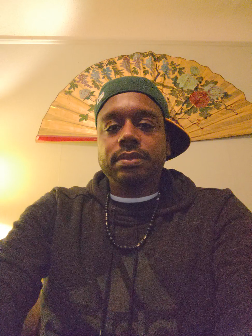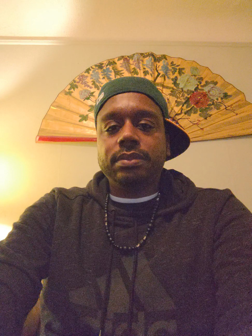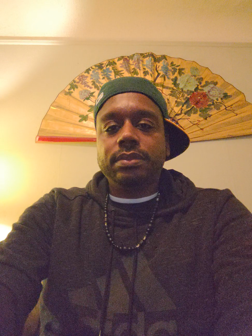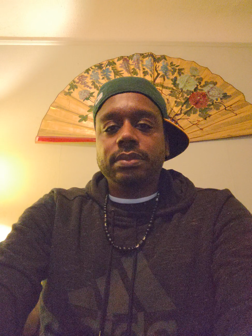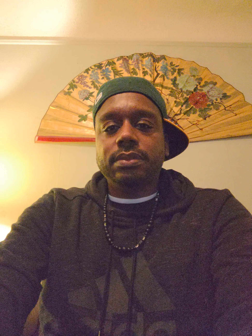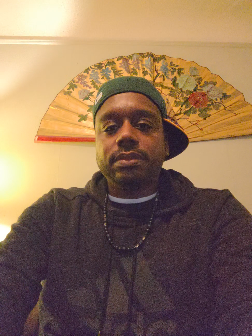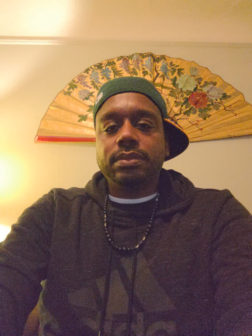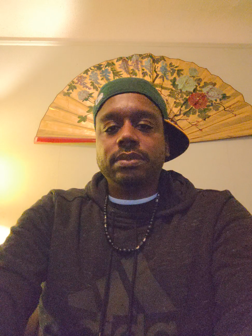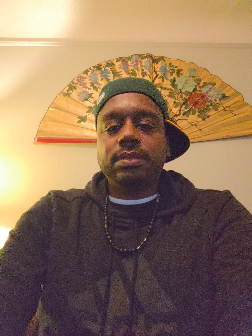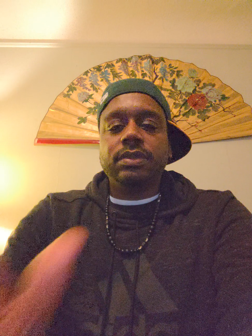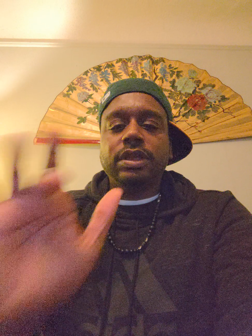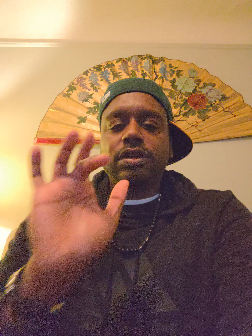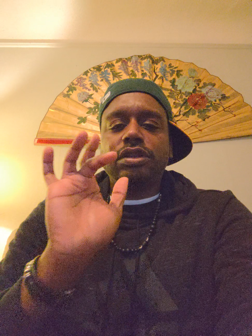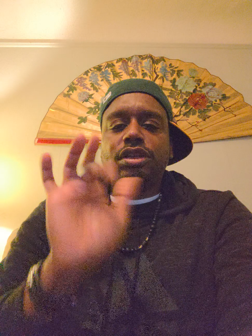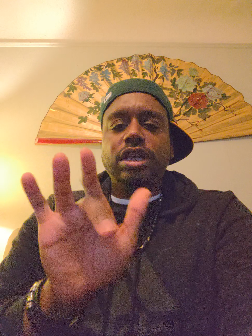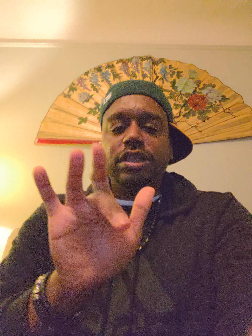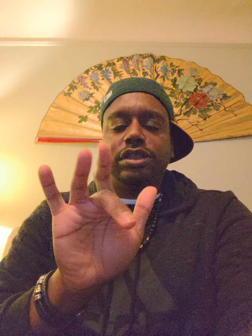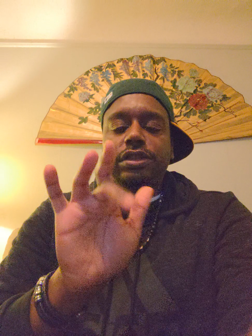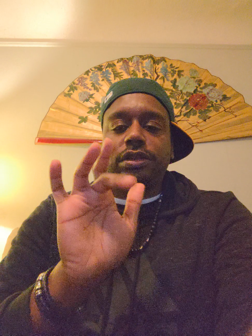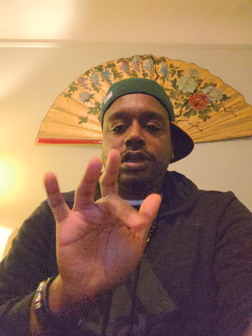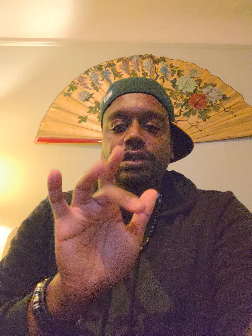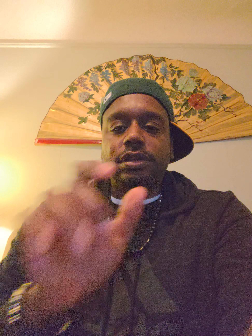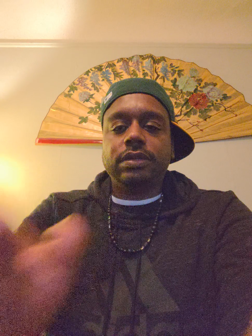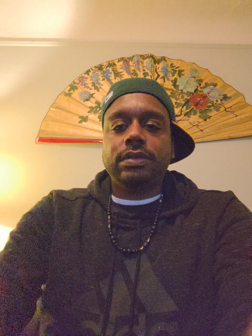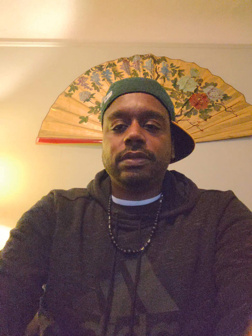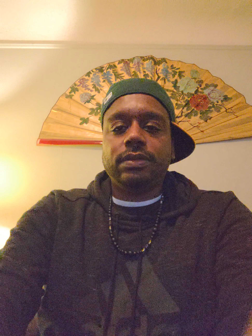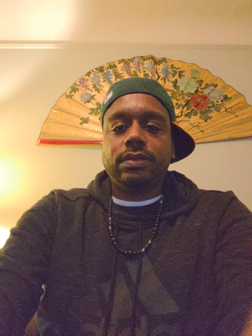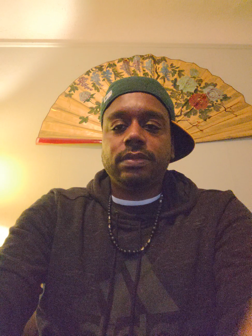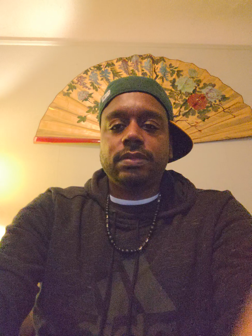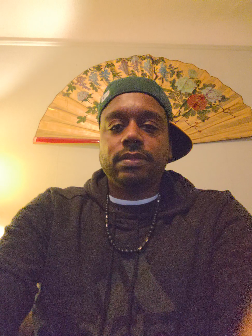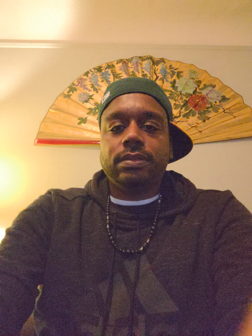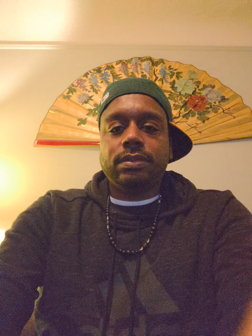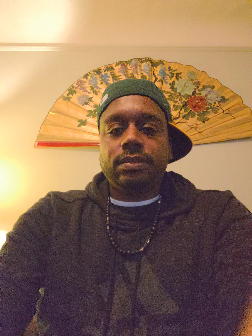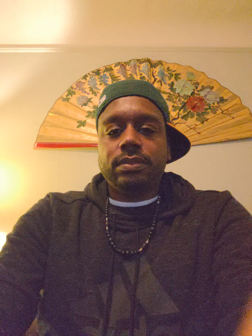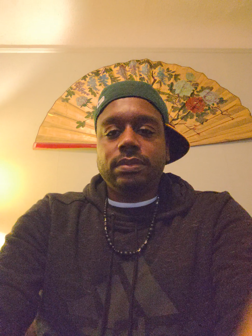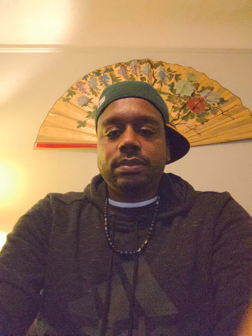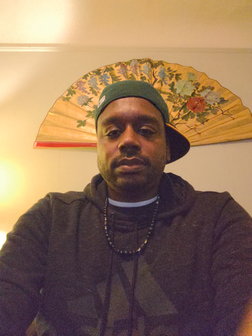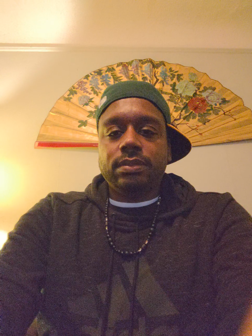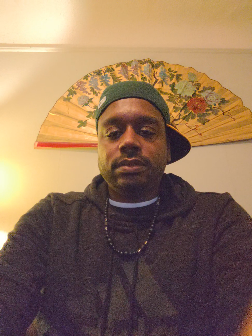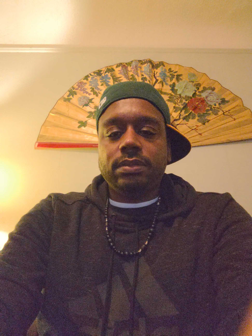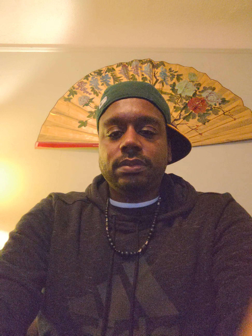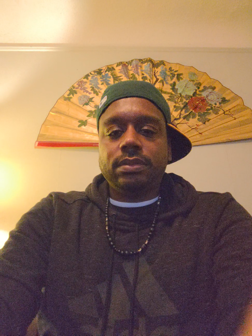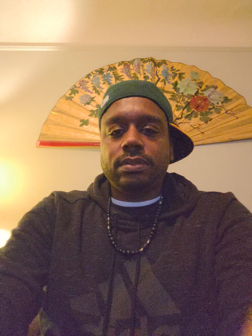touch